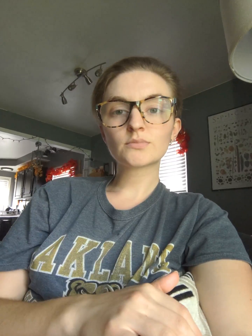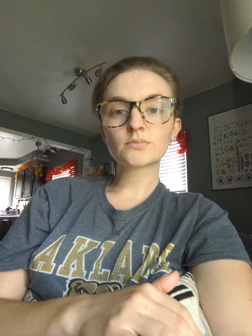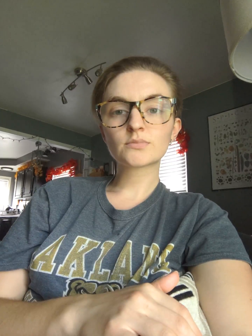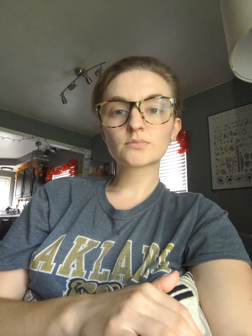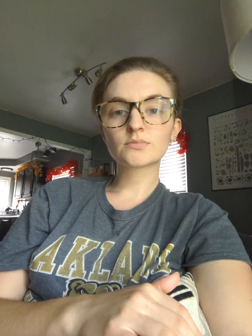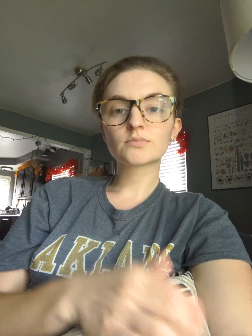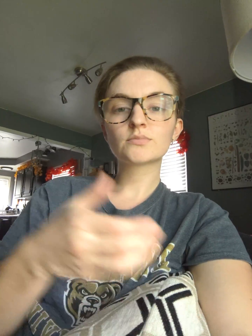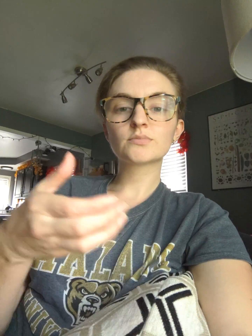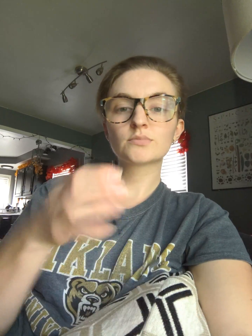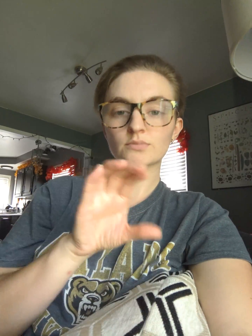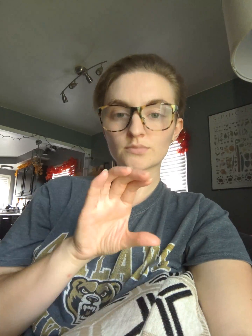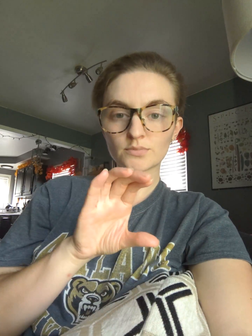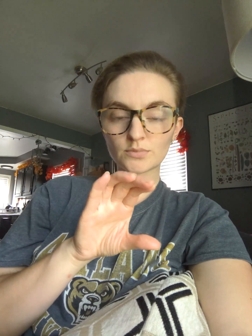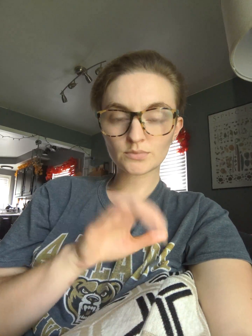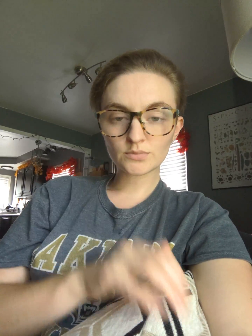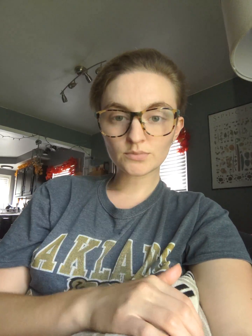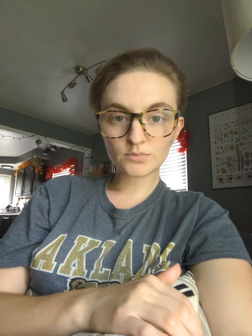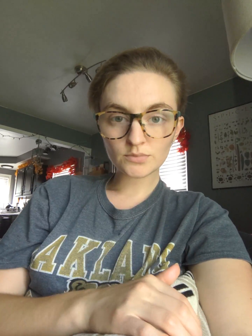dump